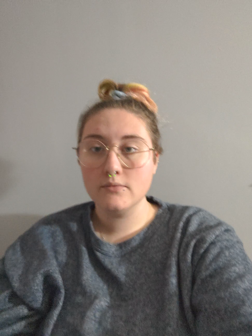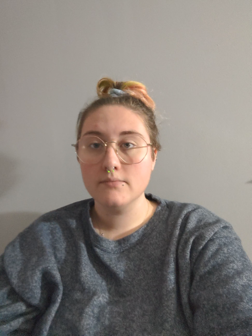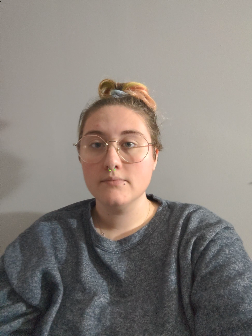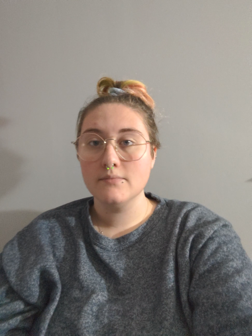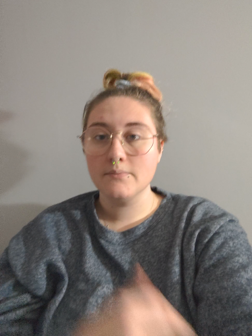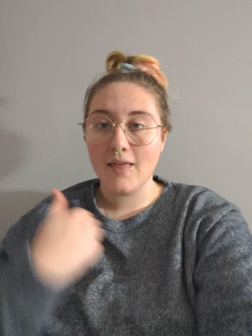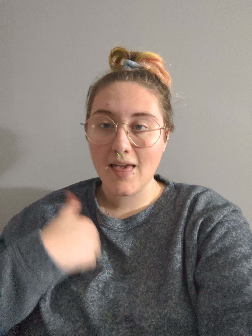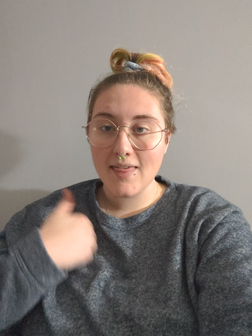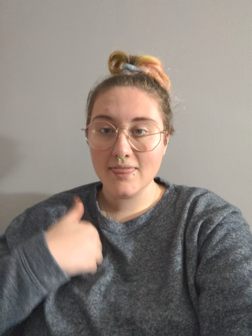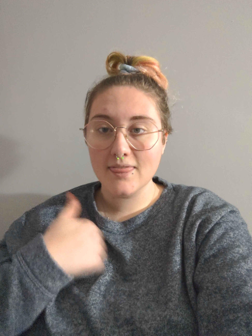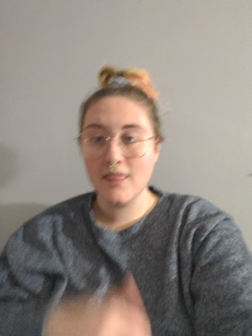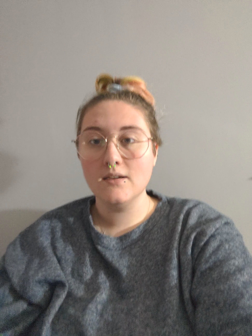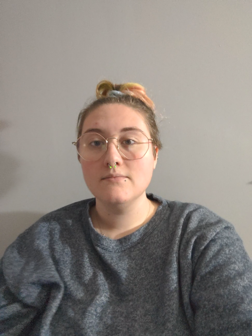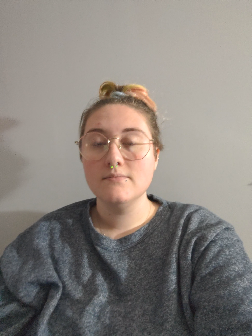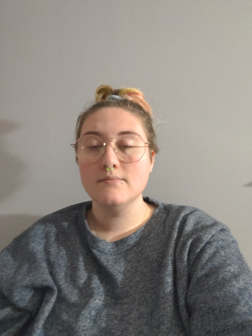bath